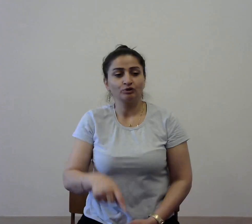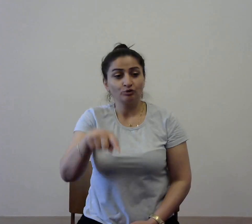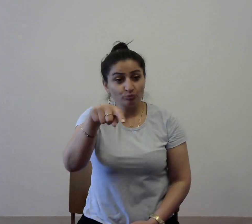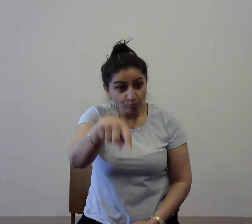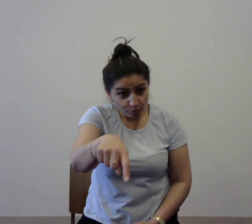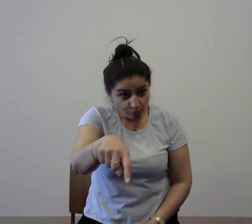bu